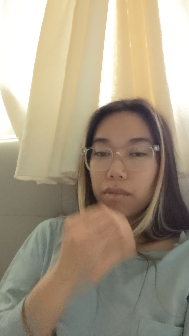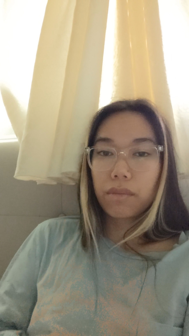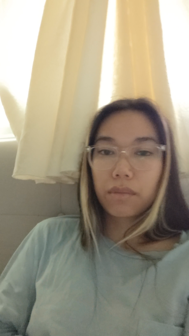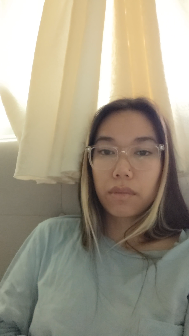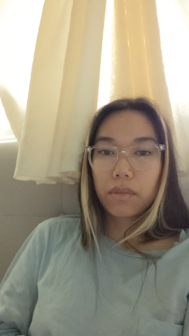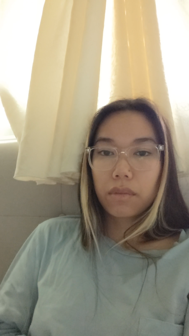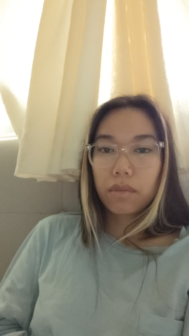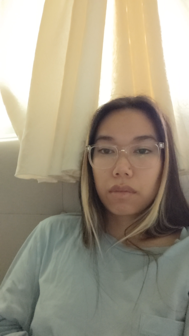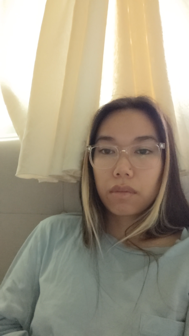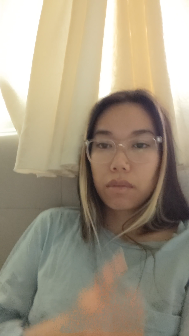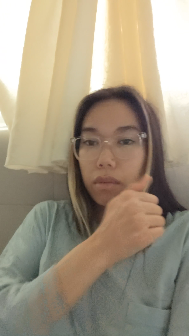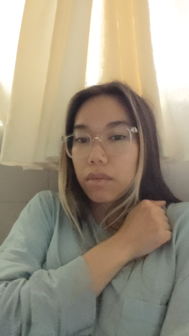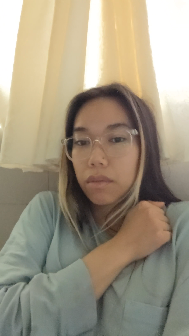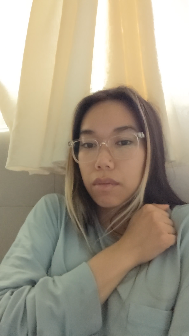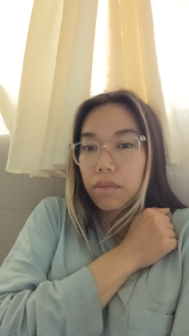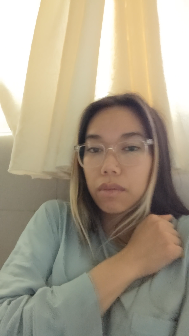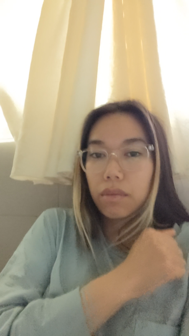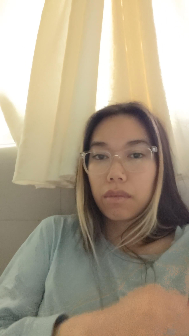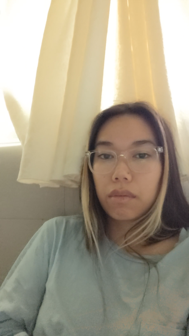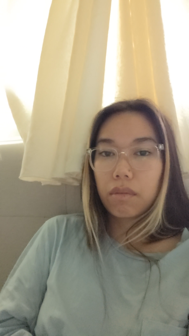hug